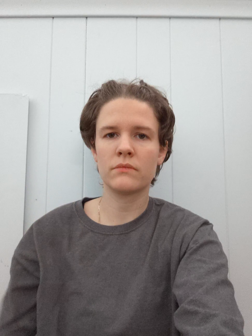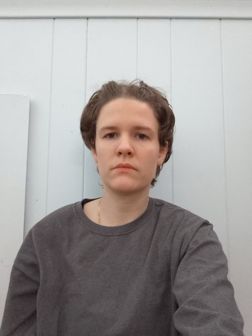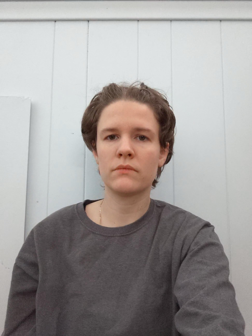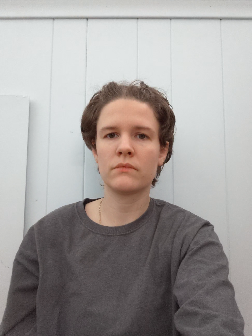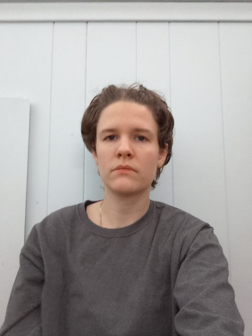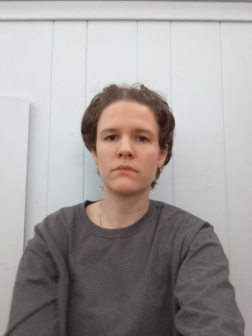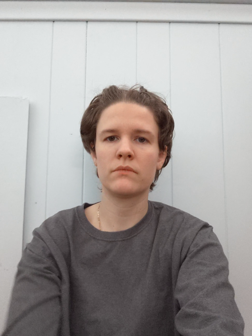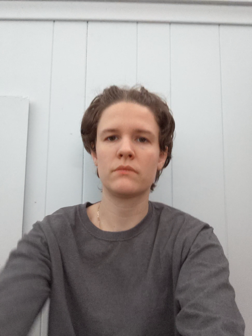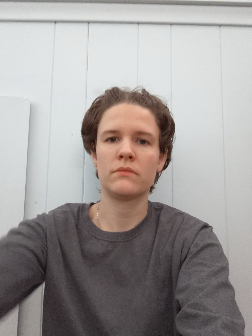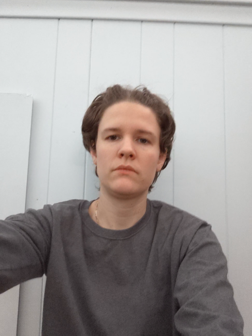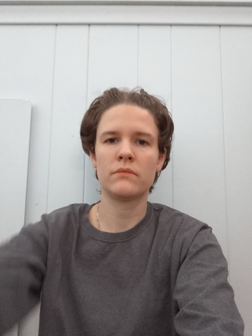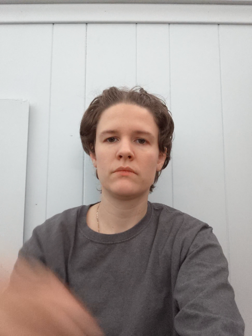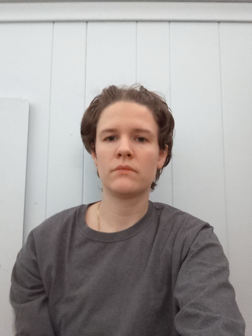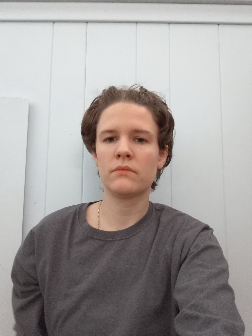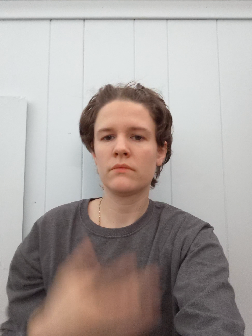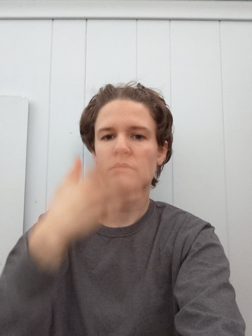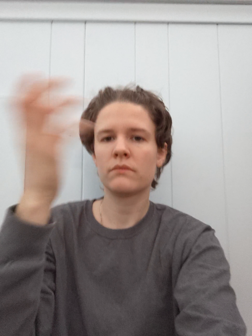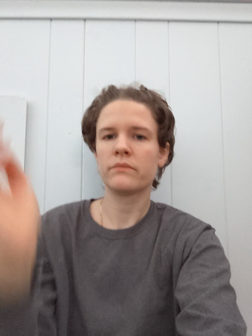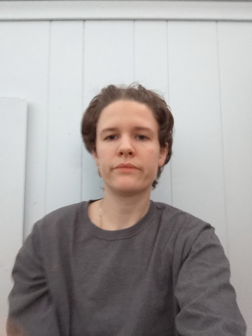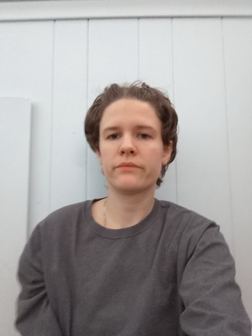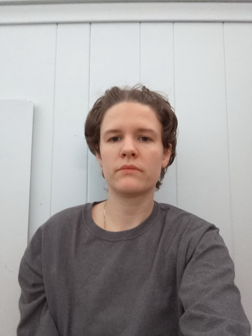giraffe